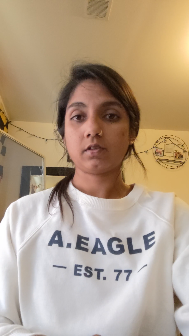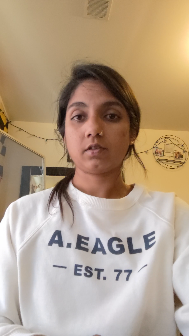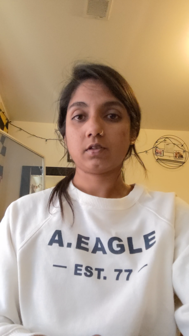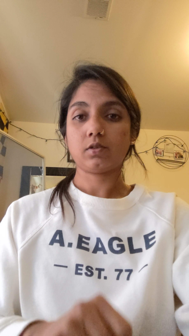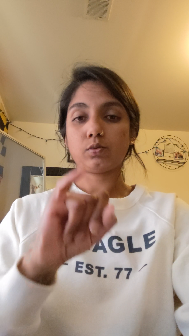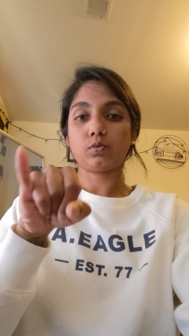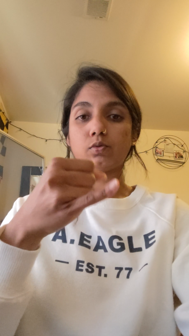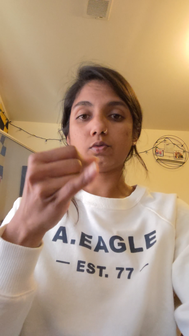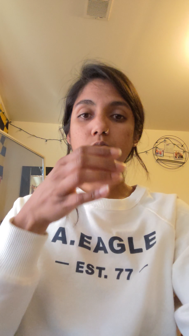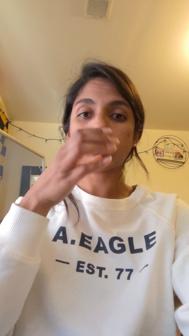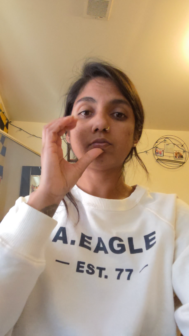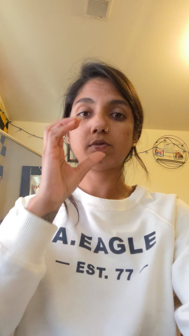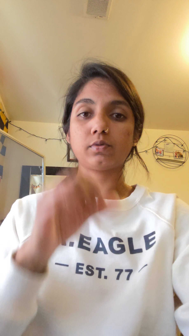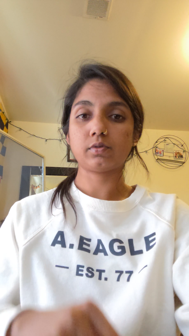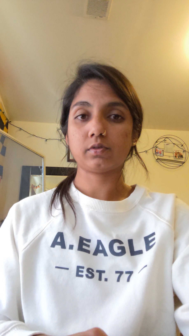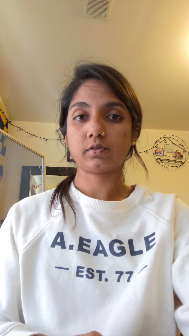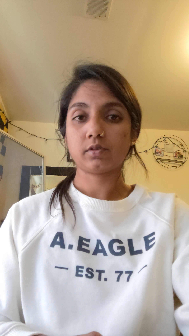juice